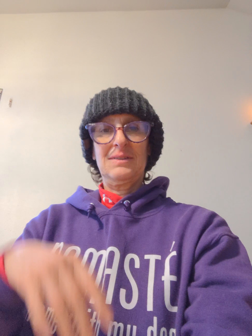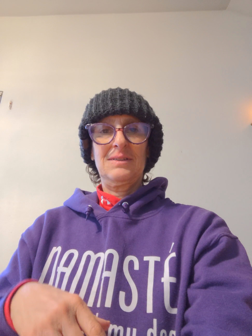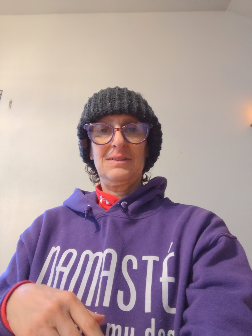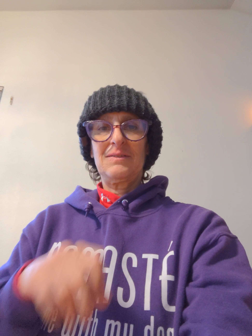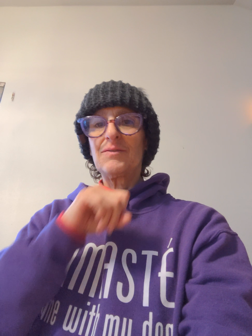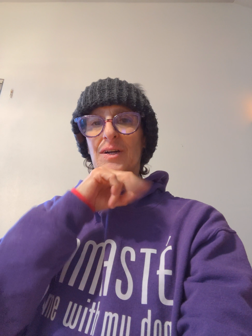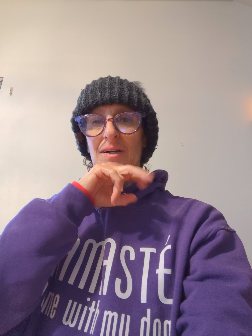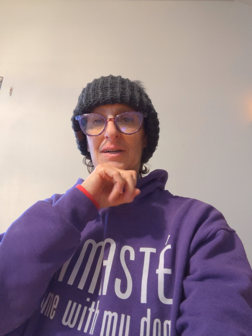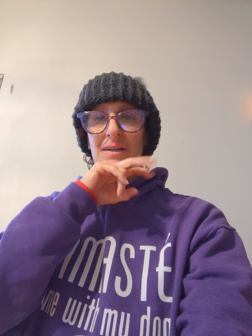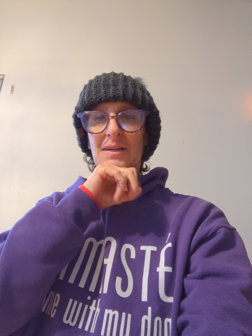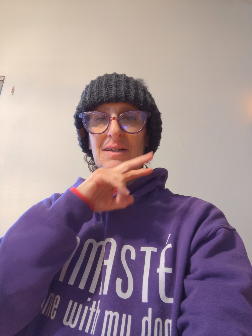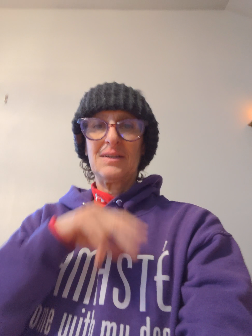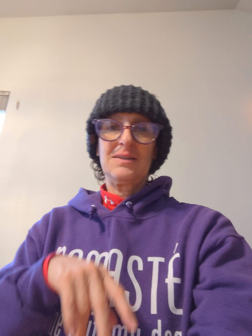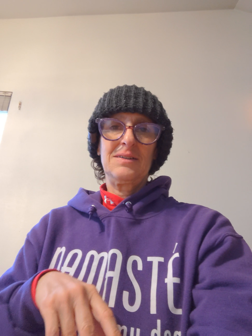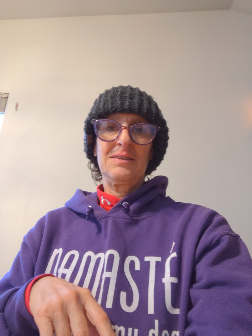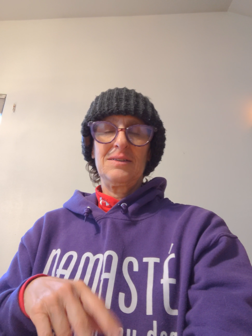frog